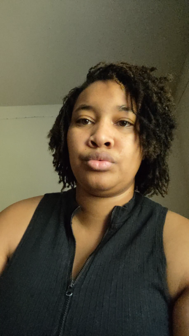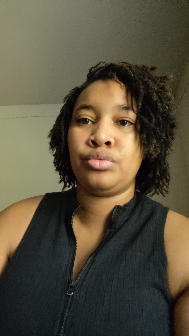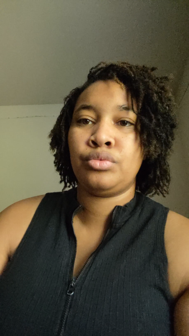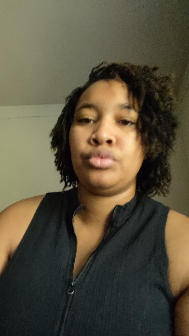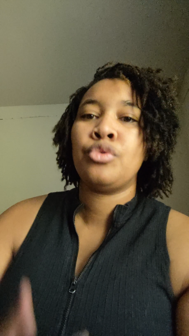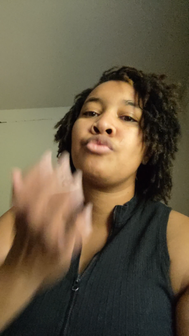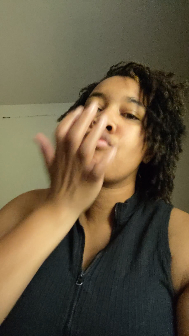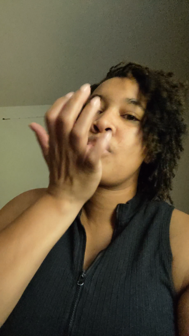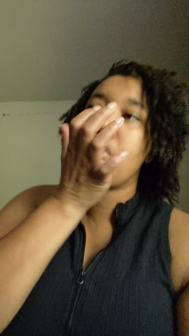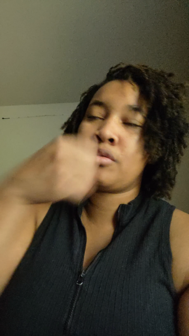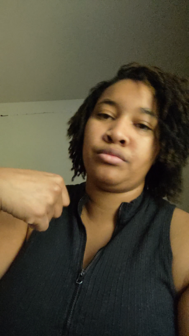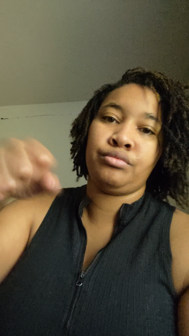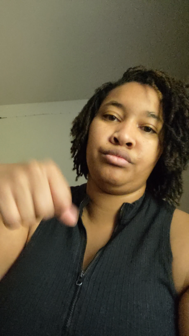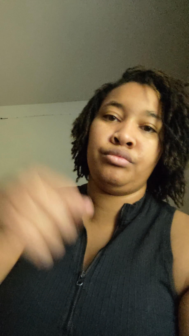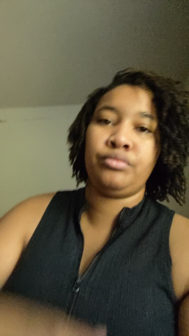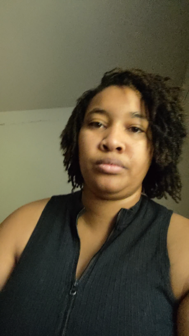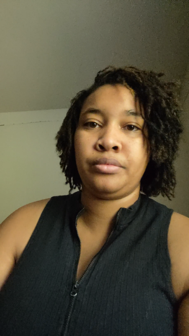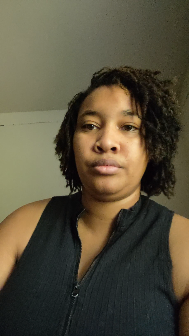lawn mower